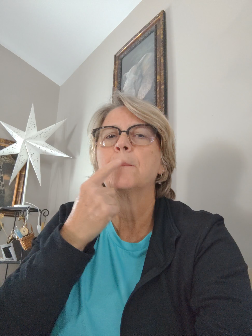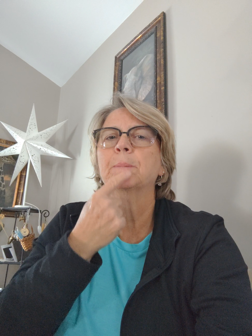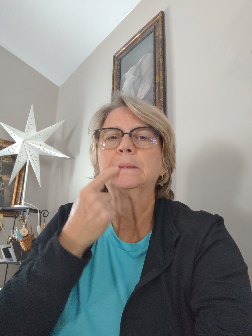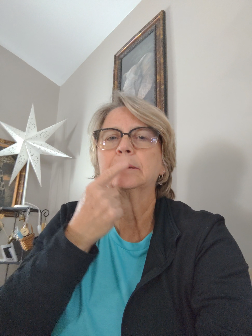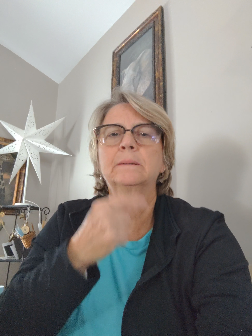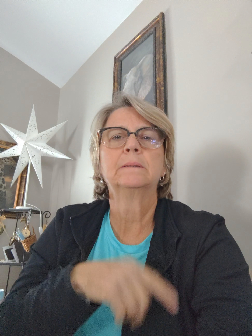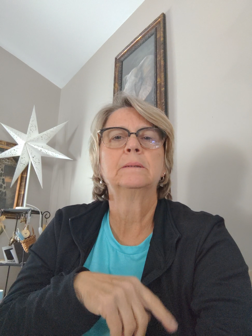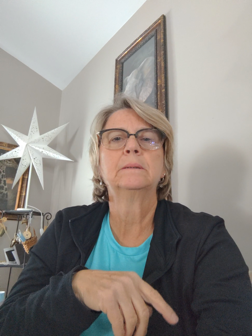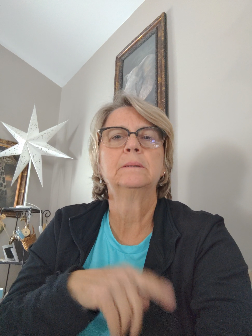lips